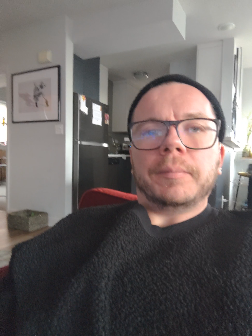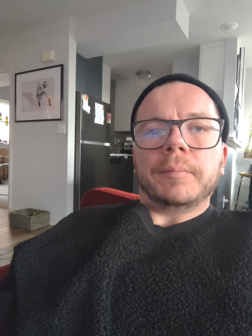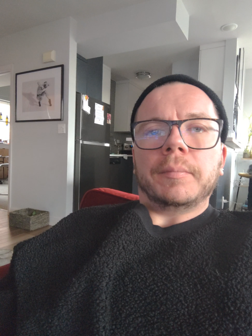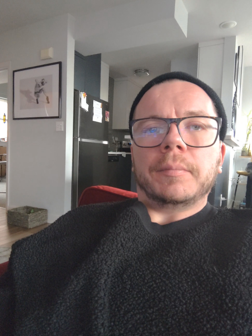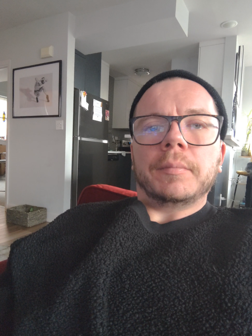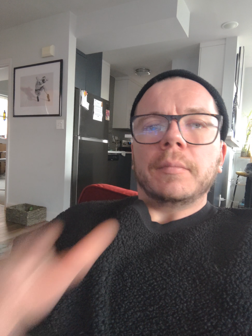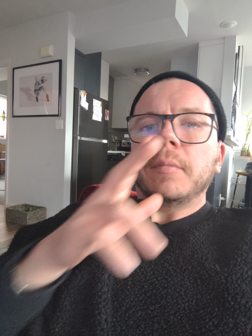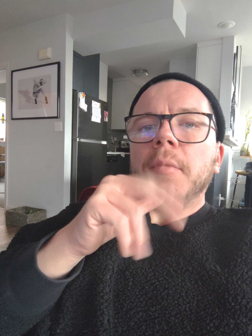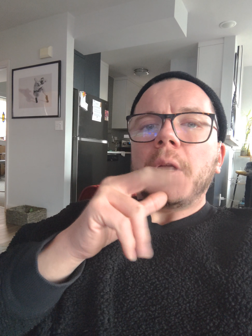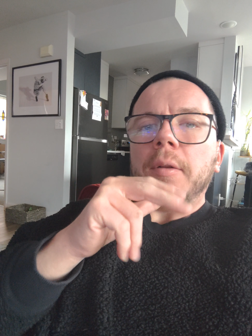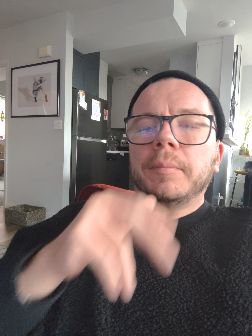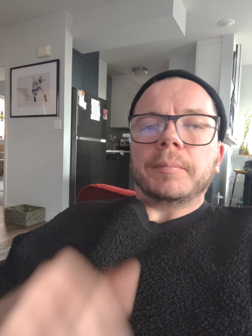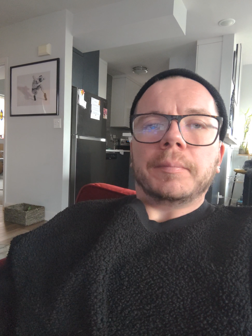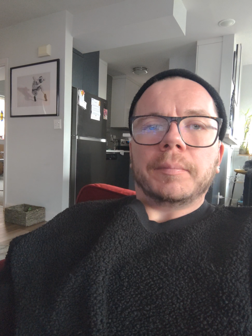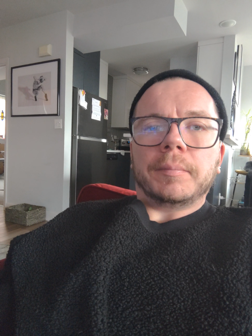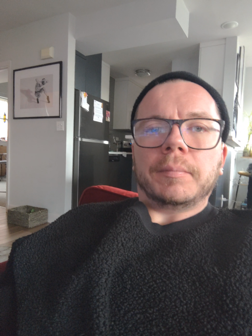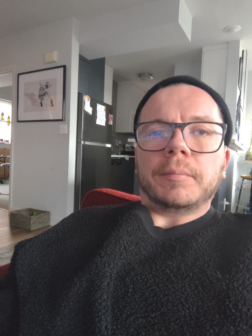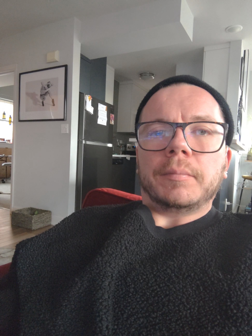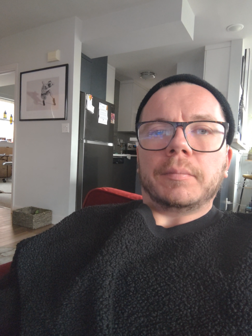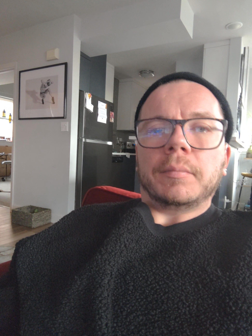hen